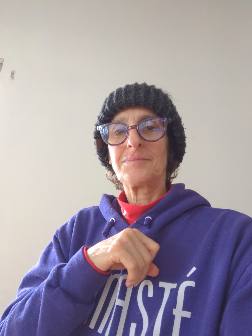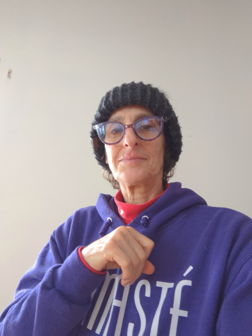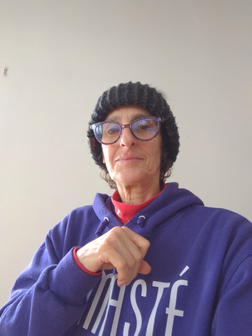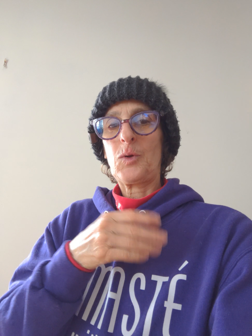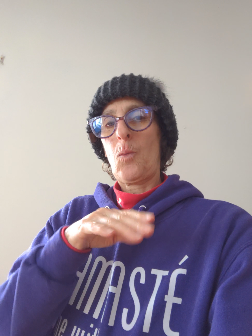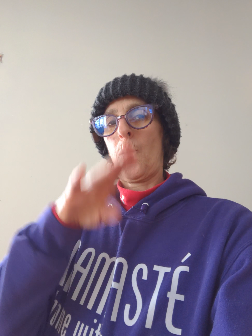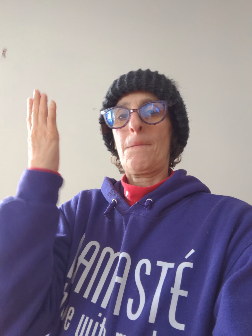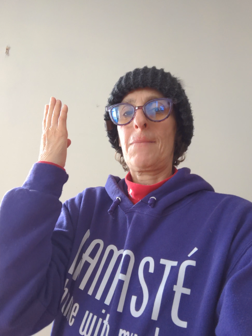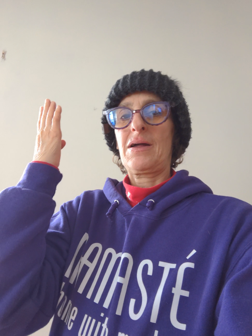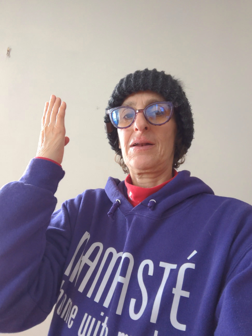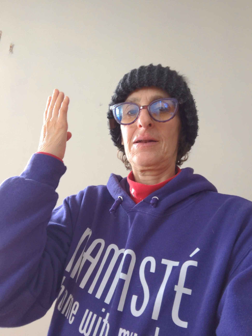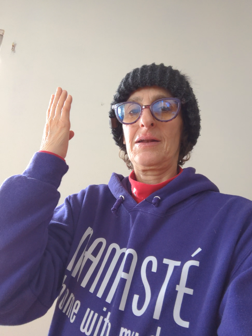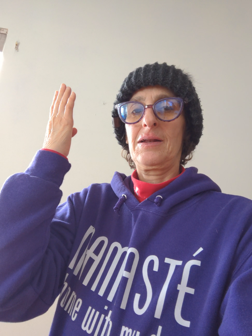open